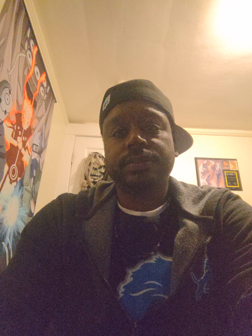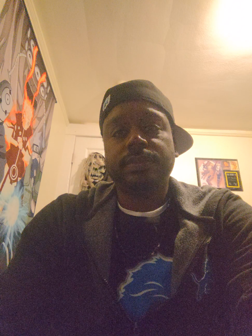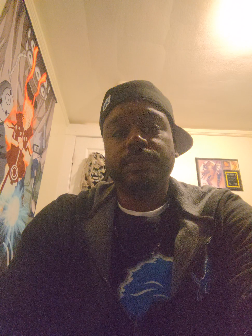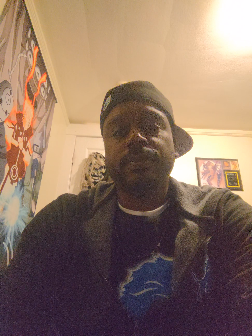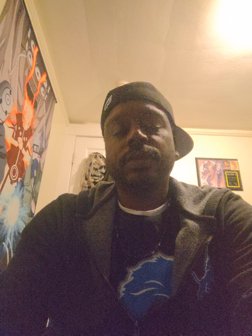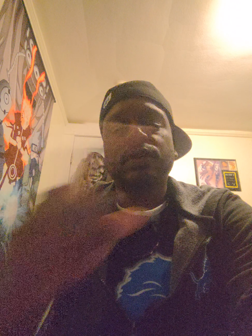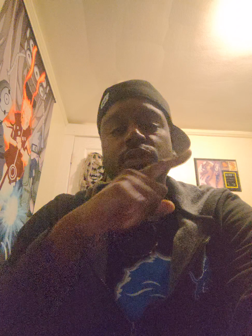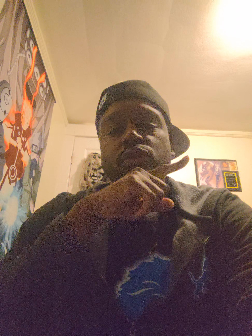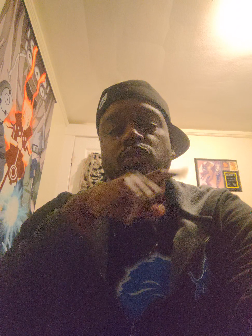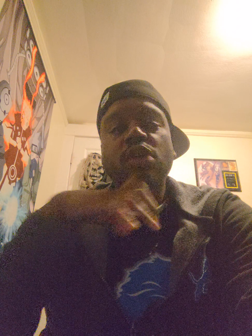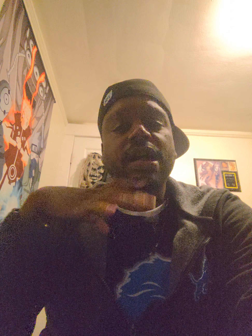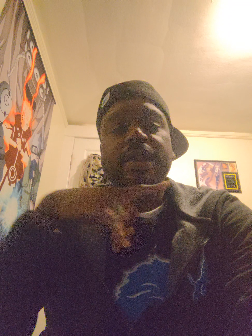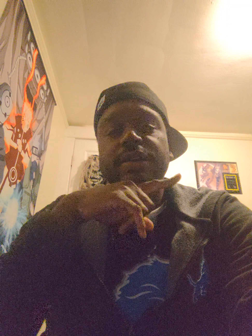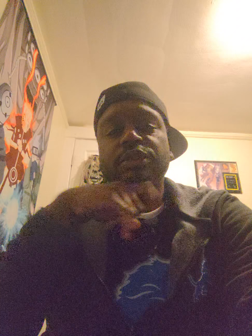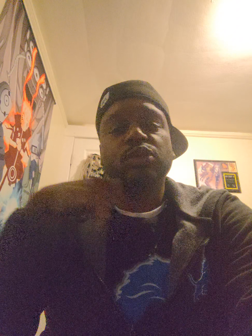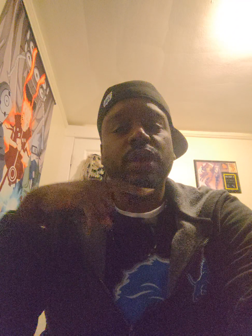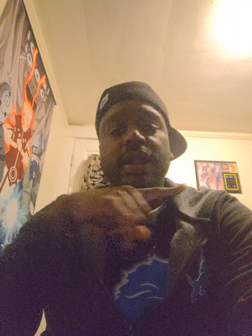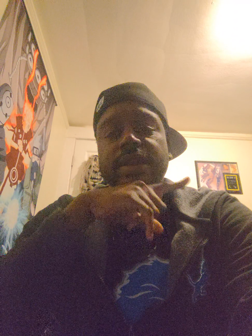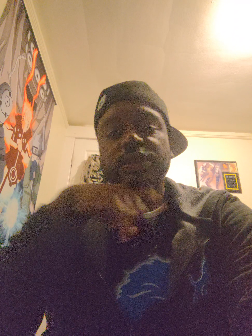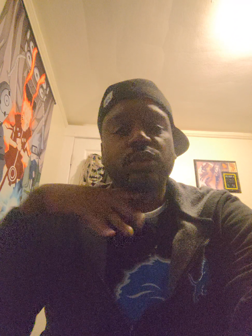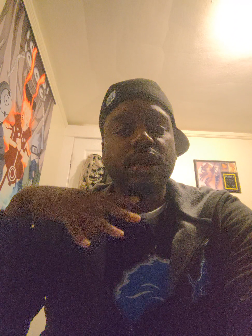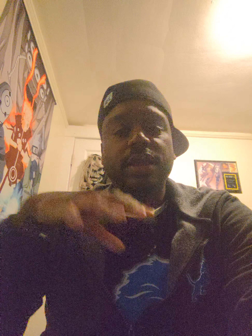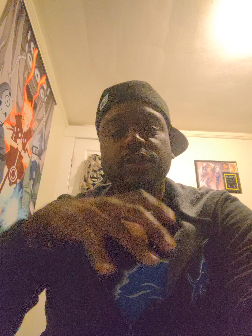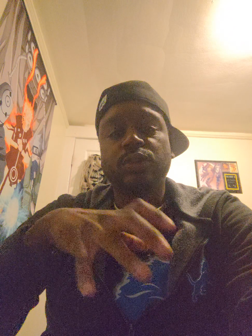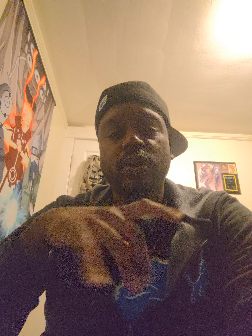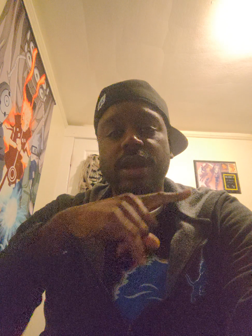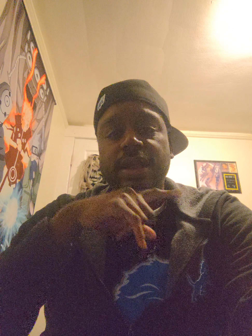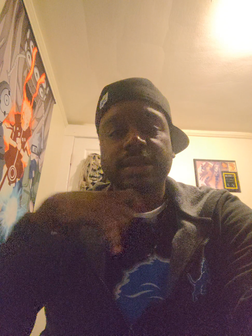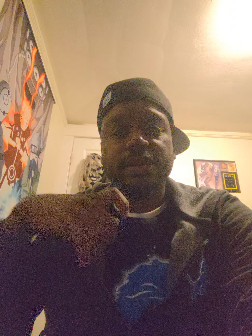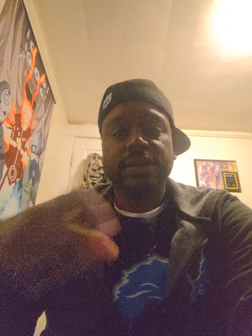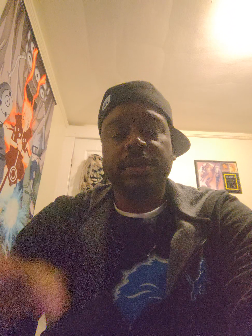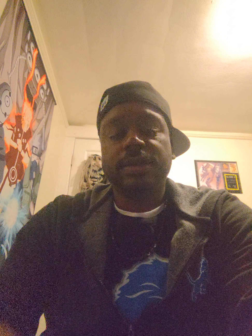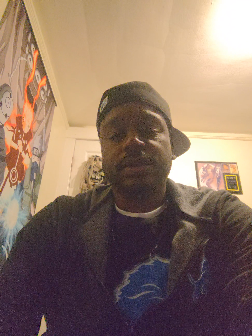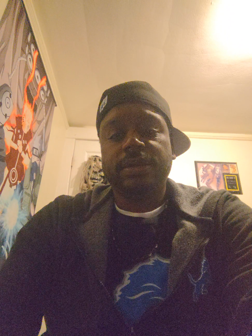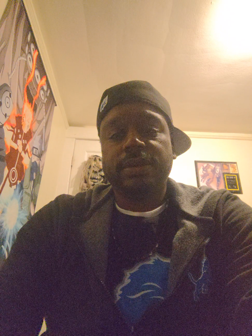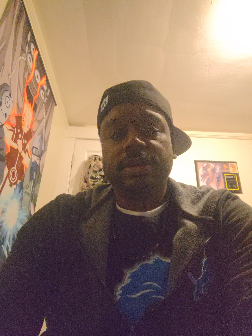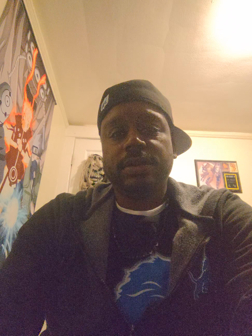dryer